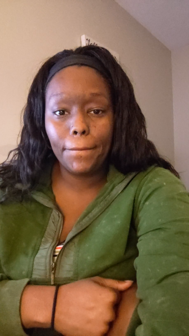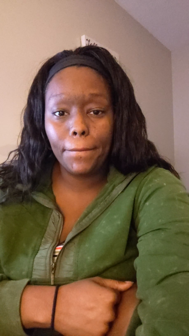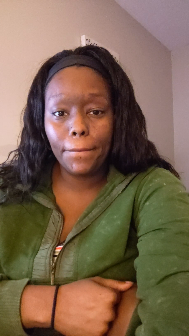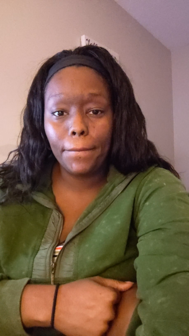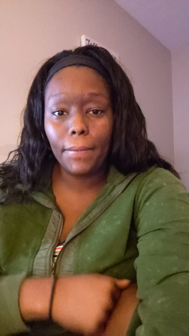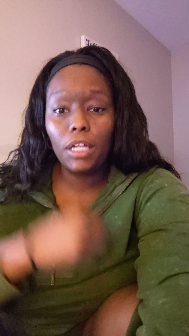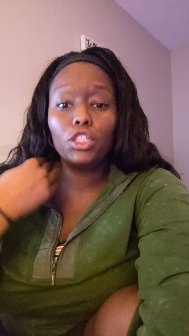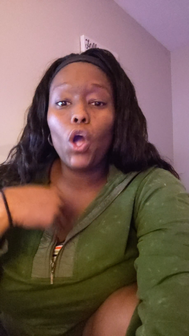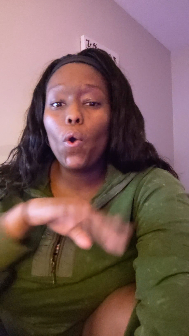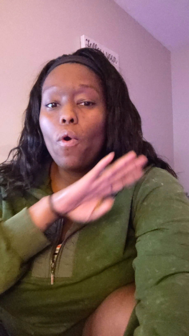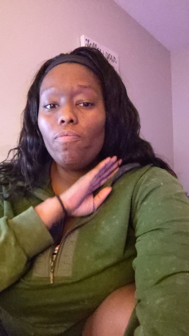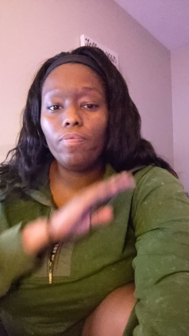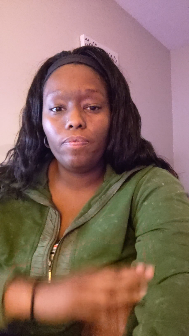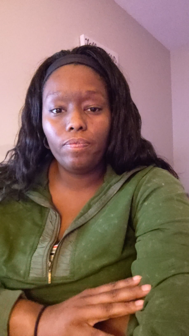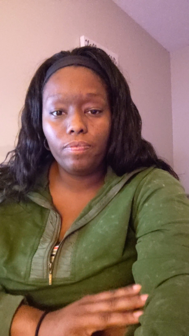scarf